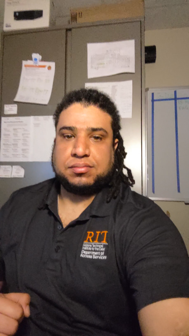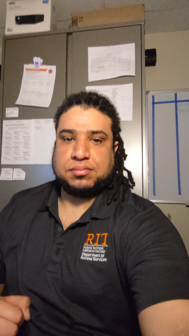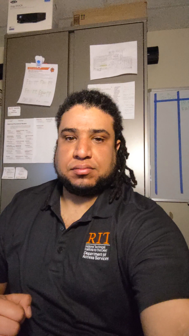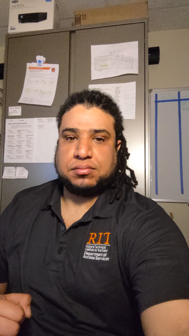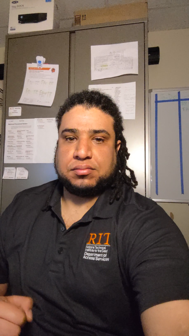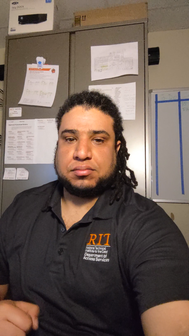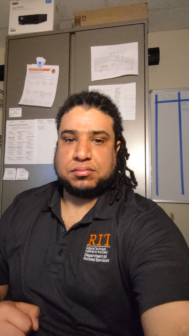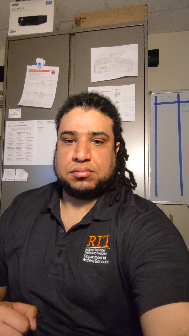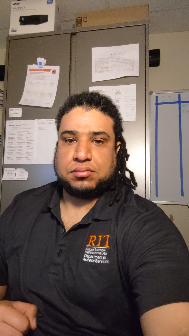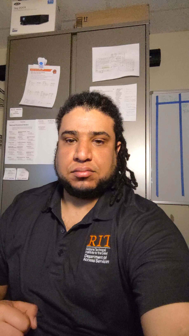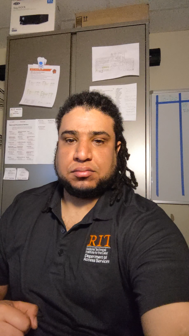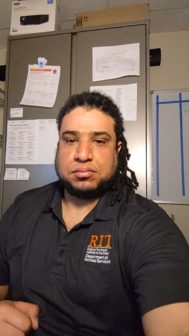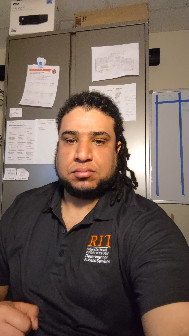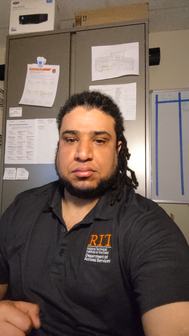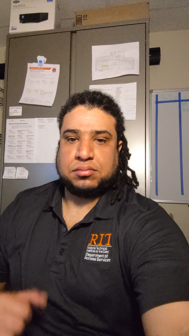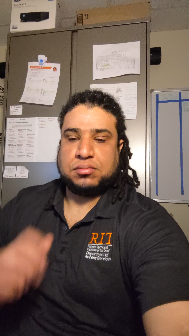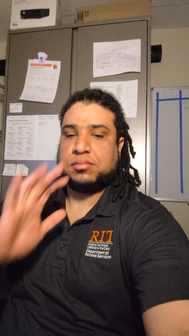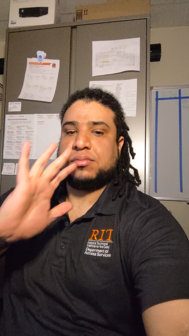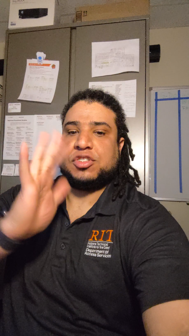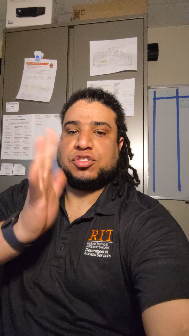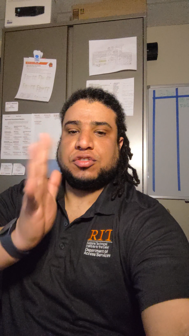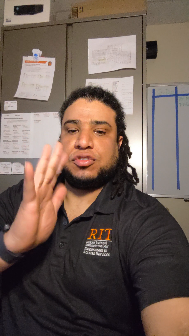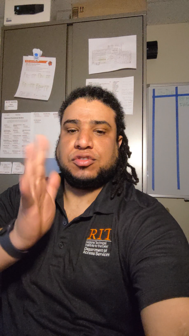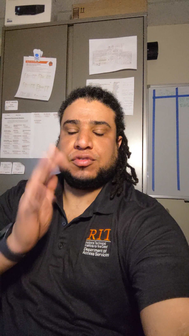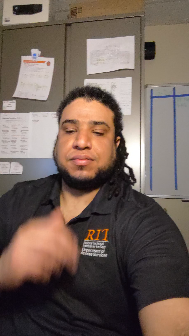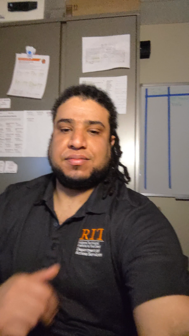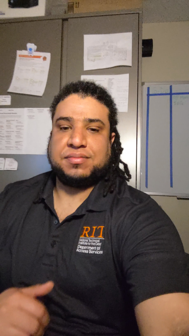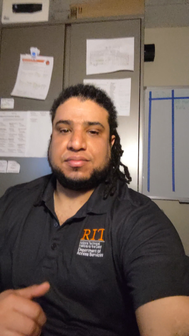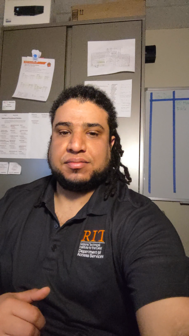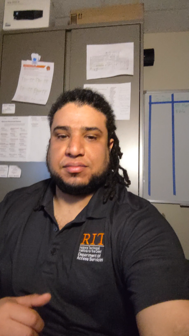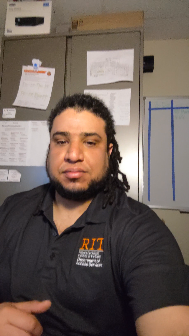cheese